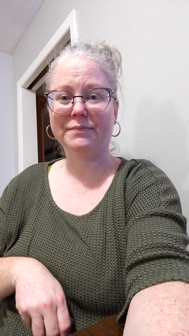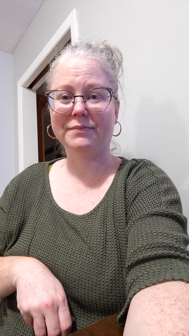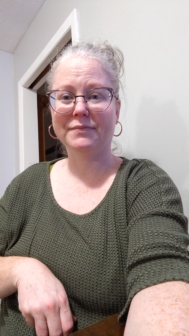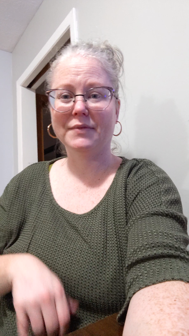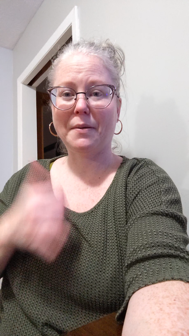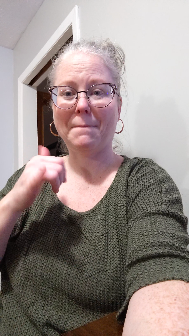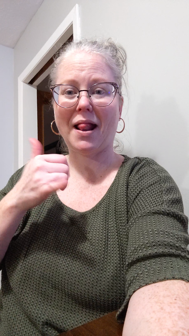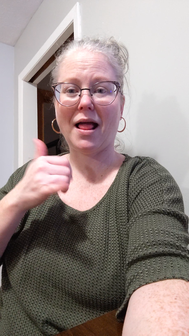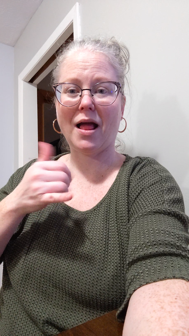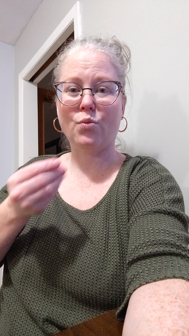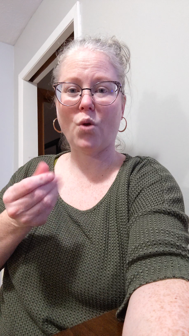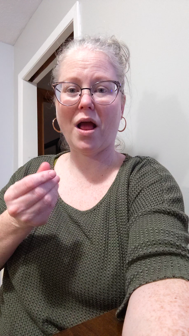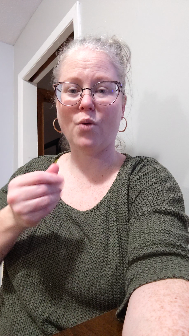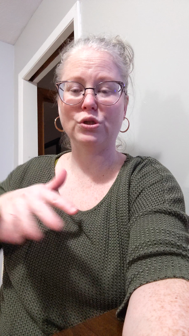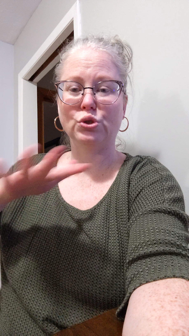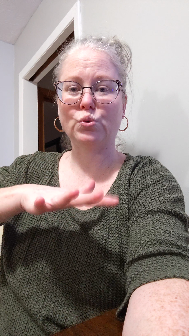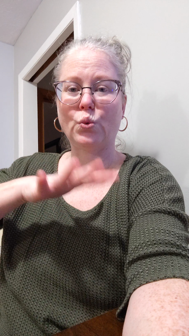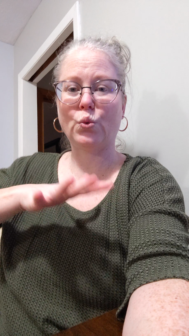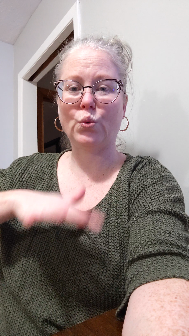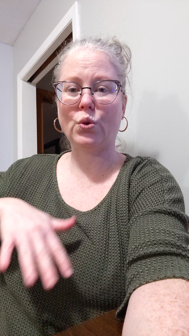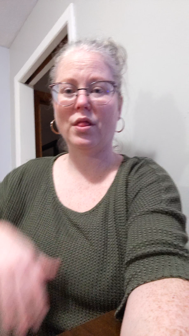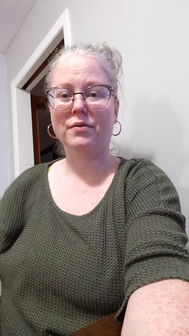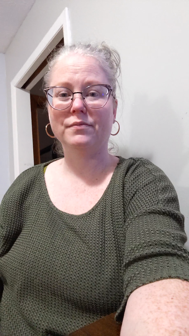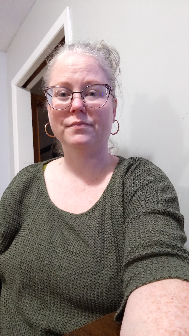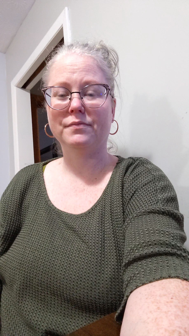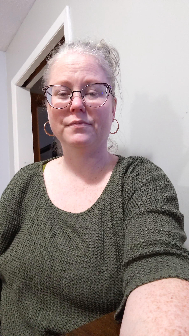playground